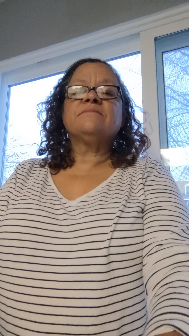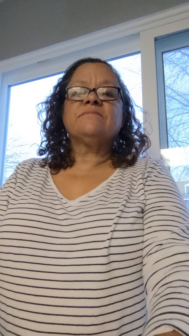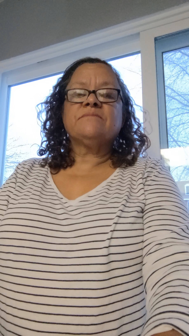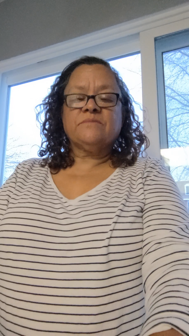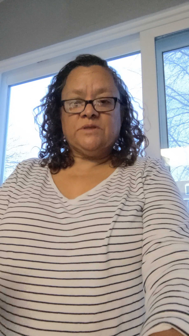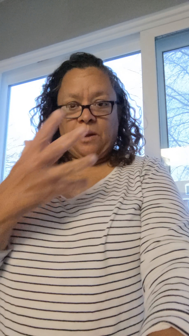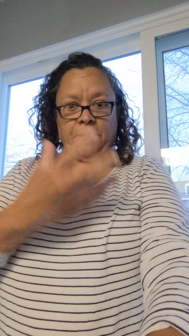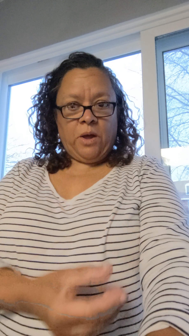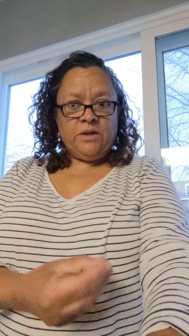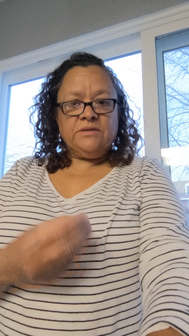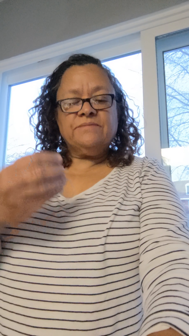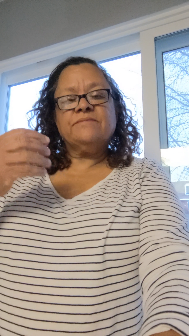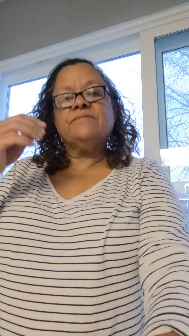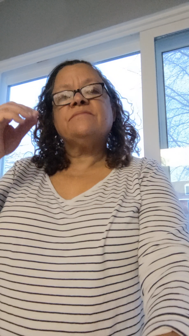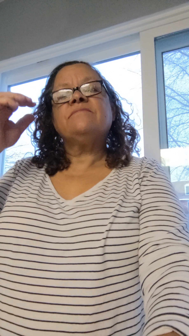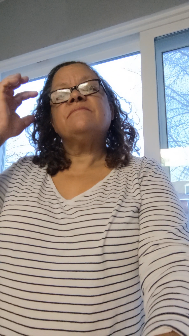poor